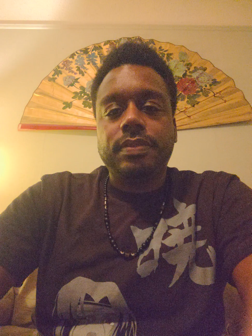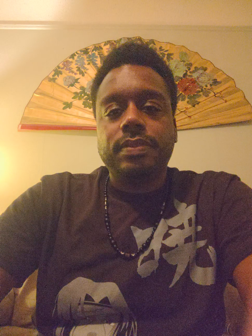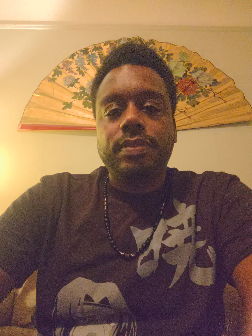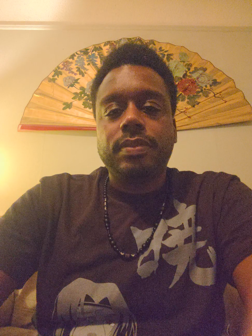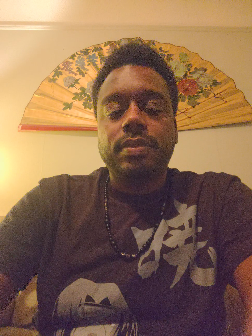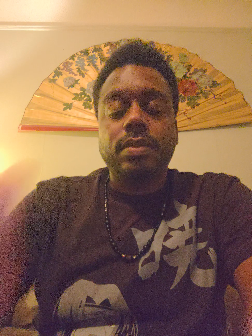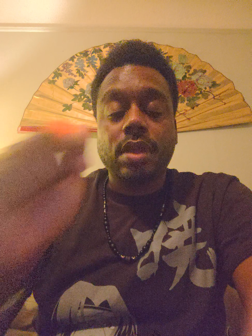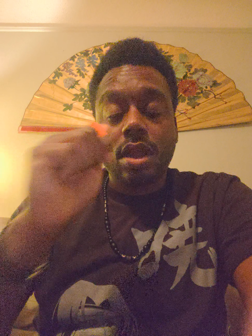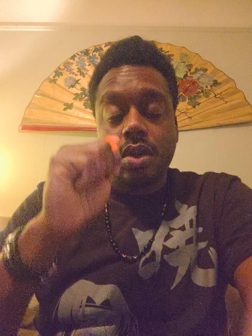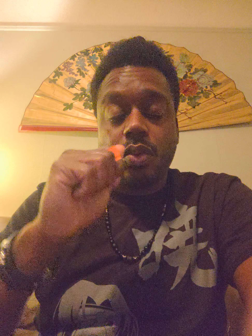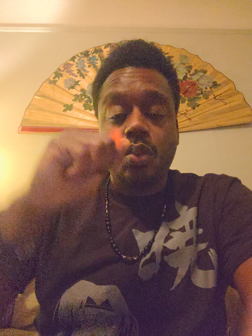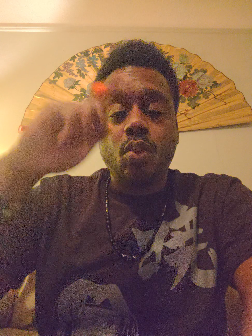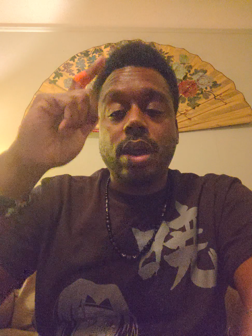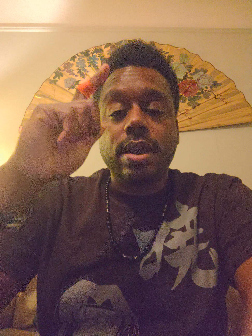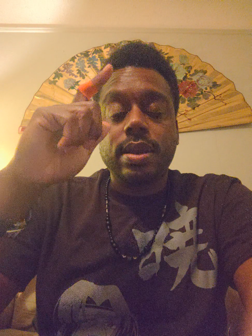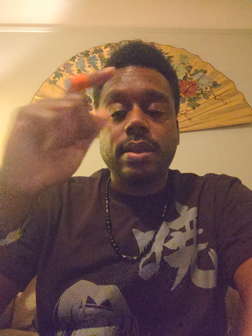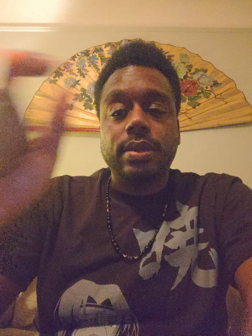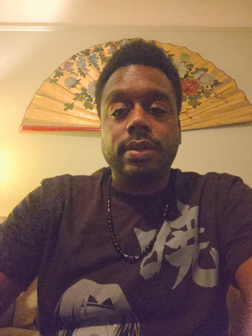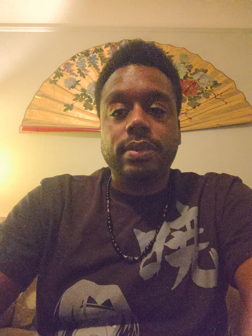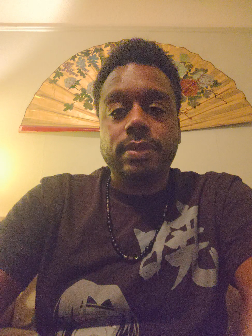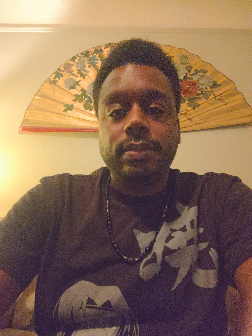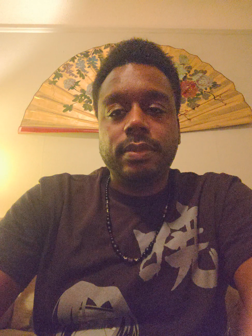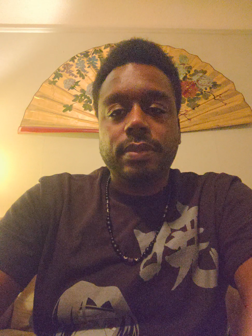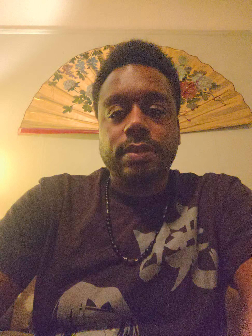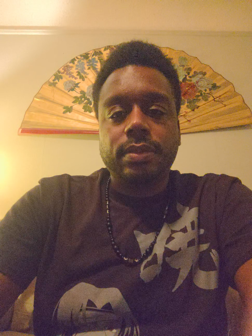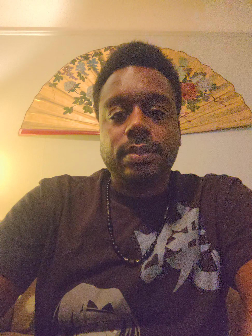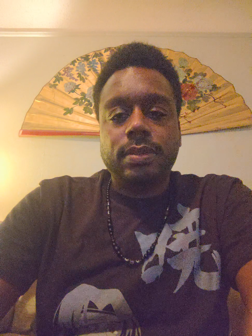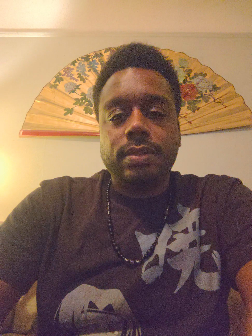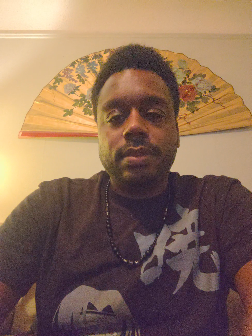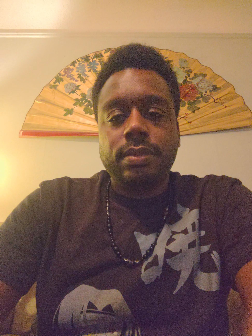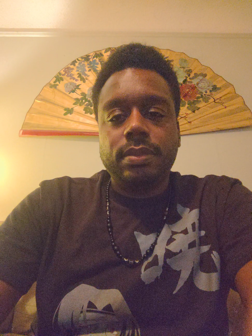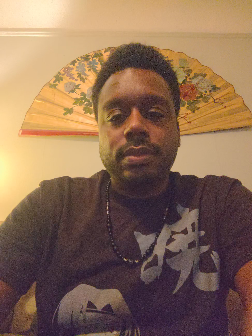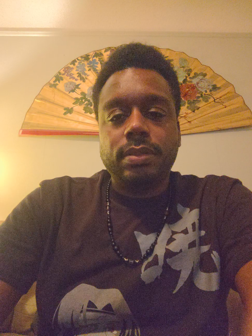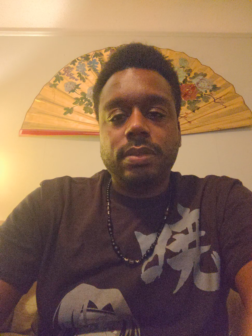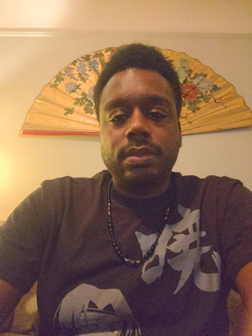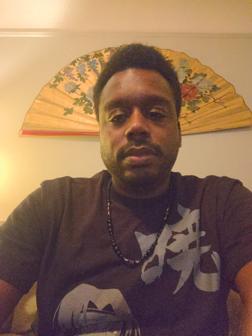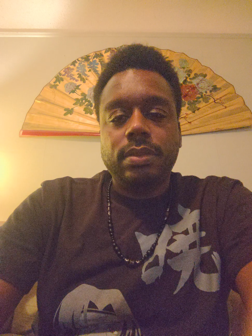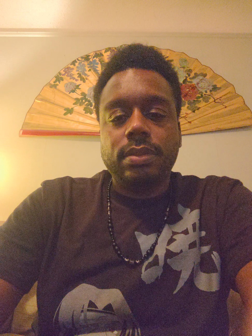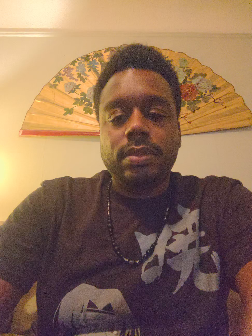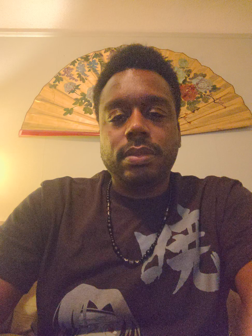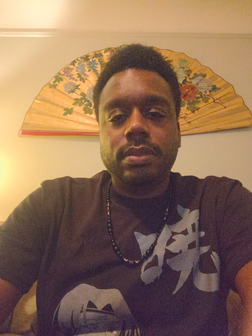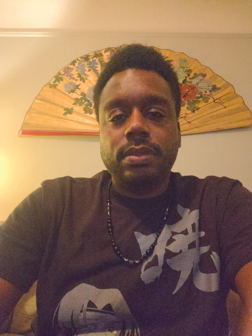awake